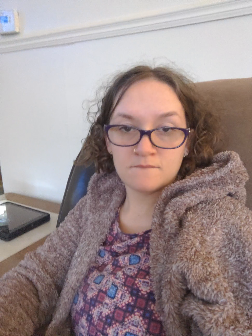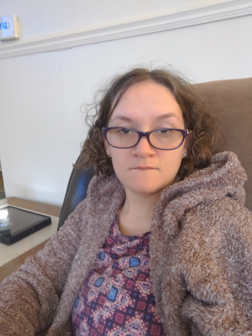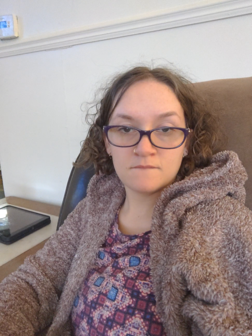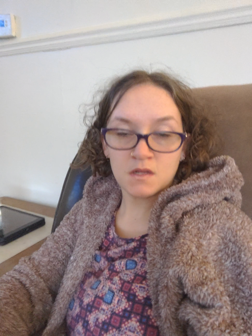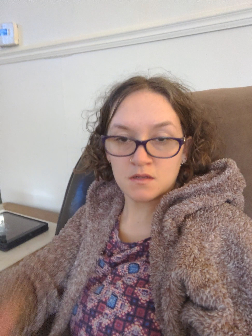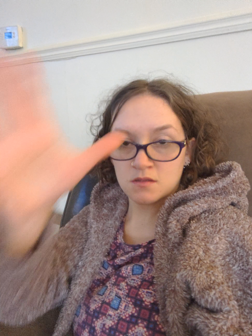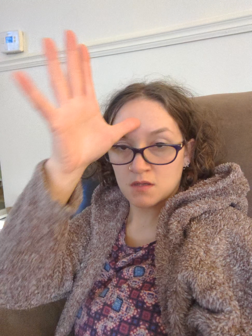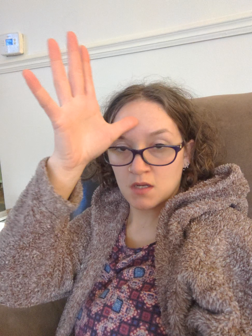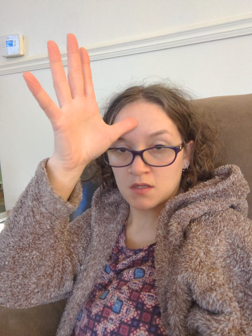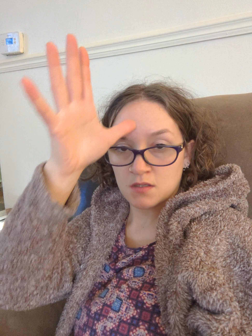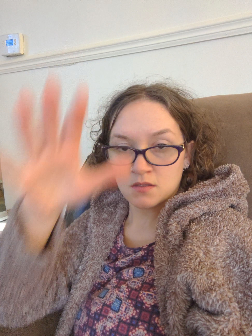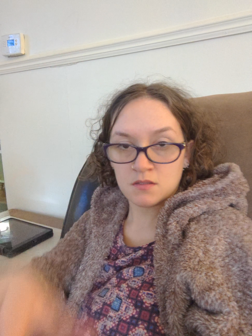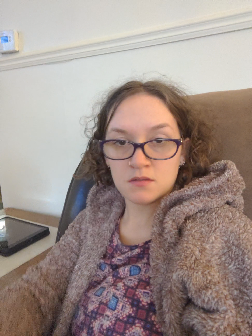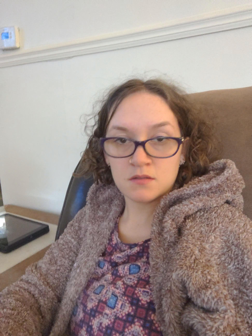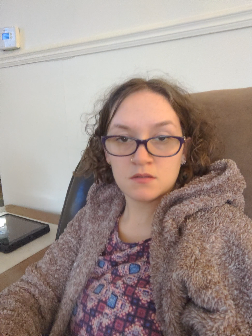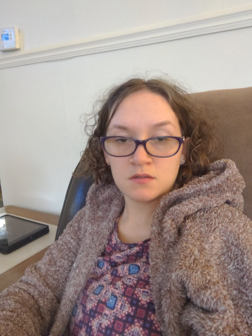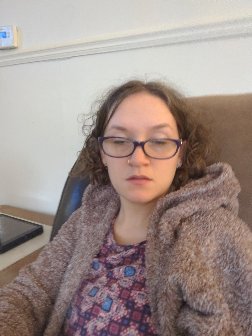dad